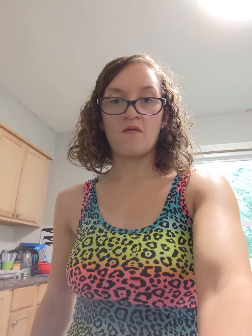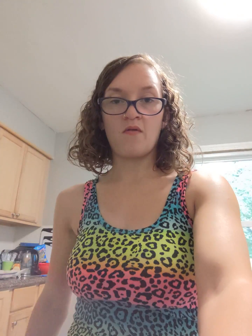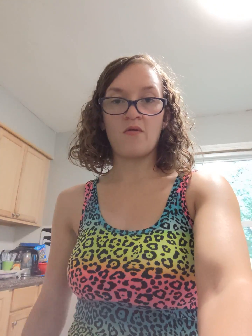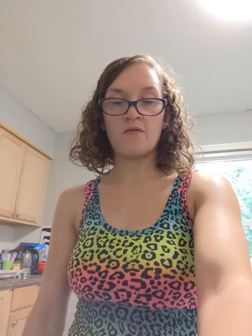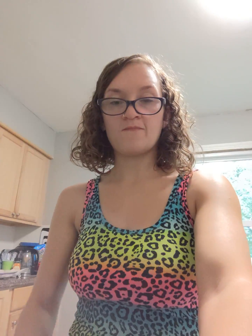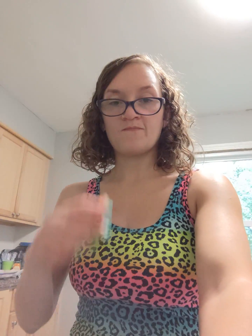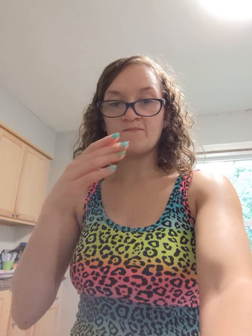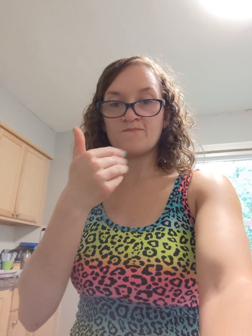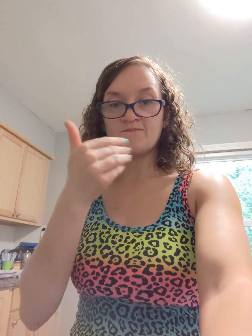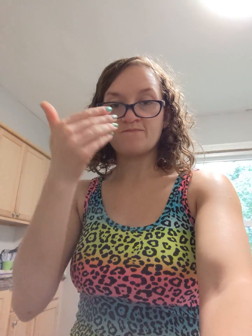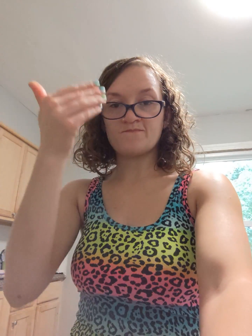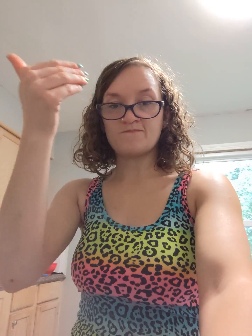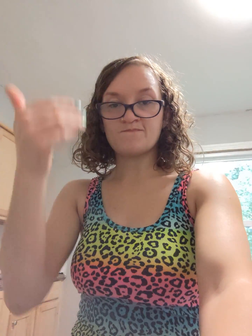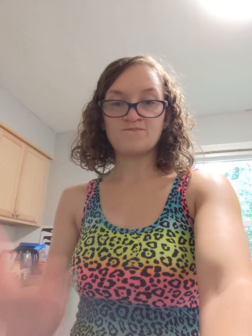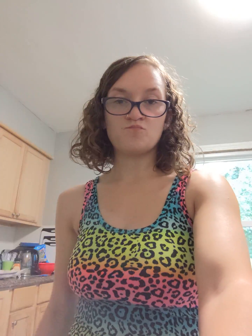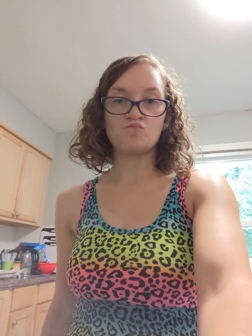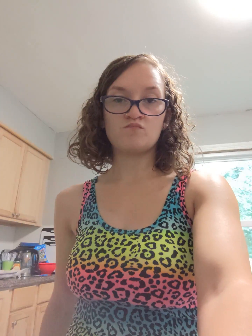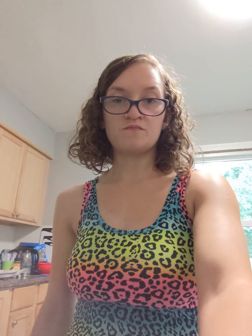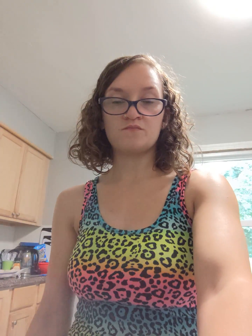butterfly